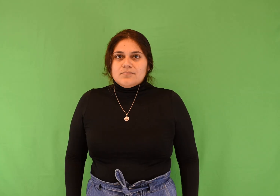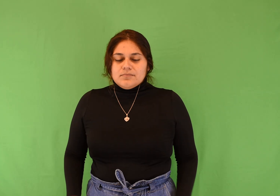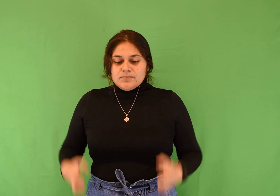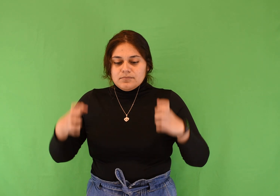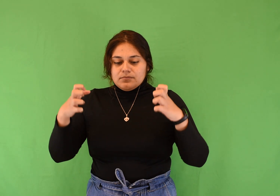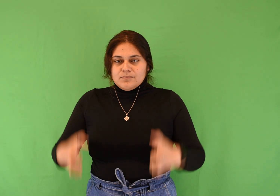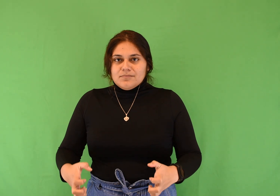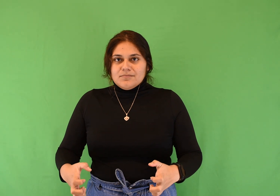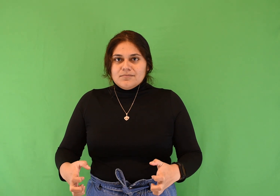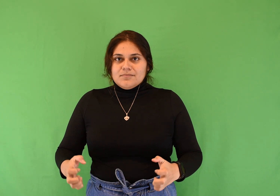estar